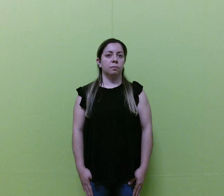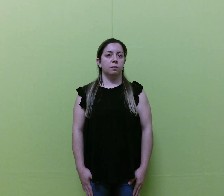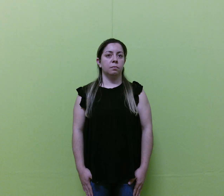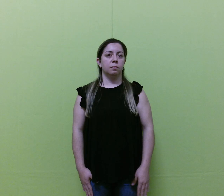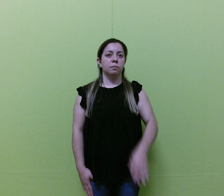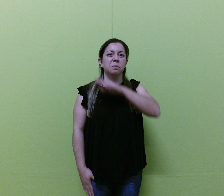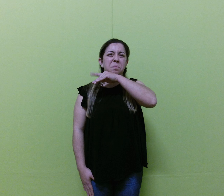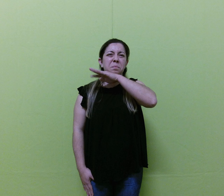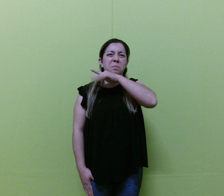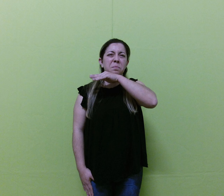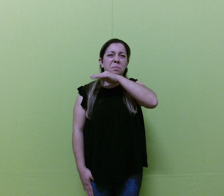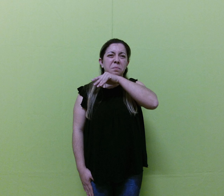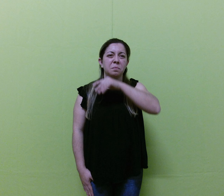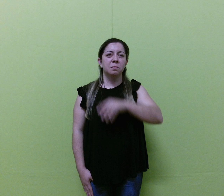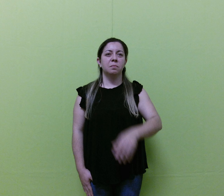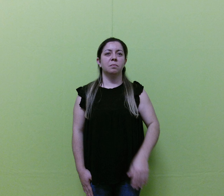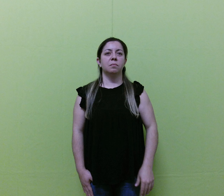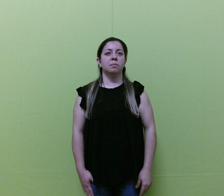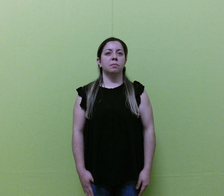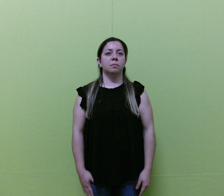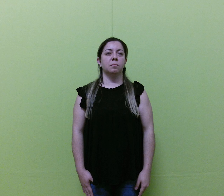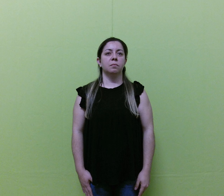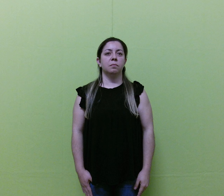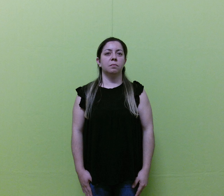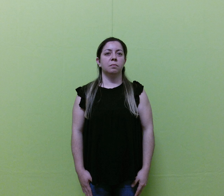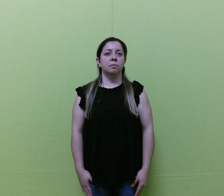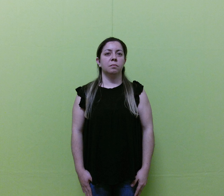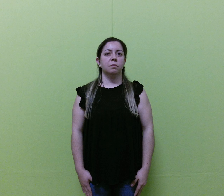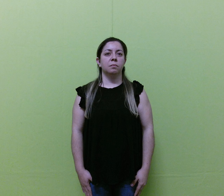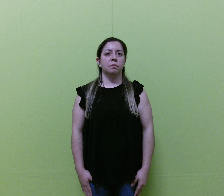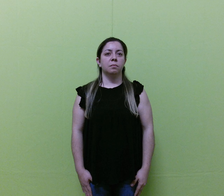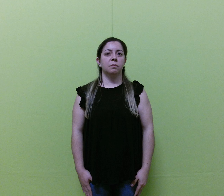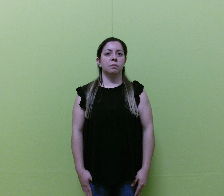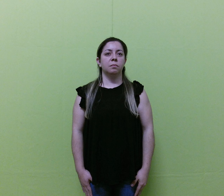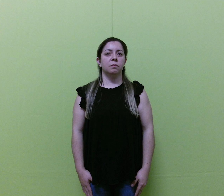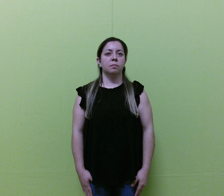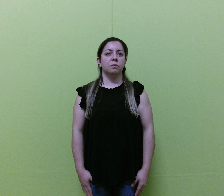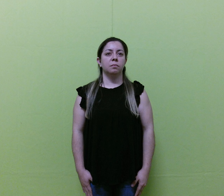ruim